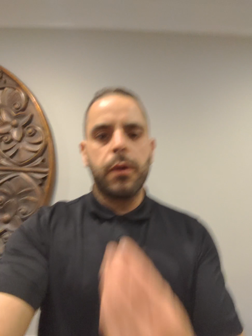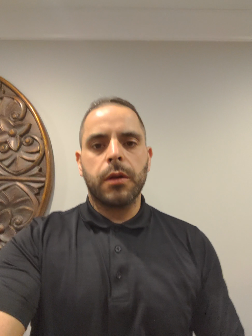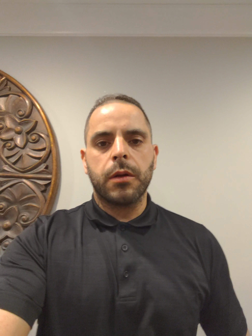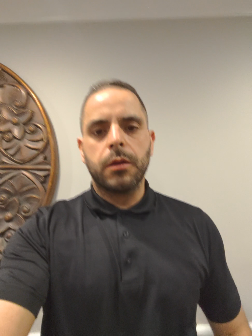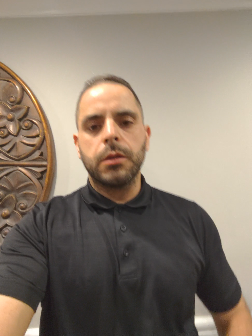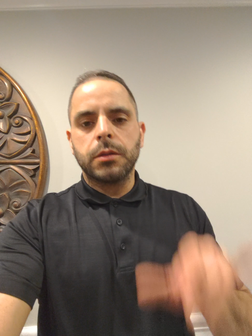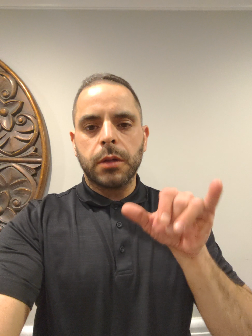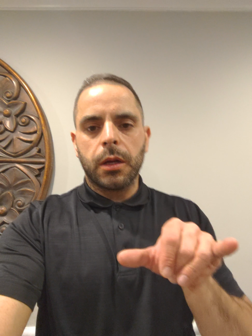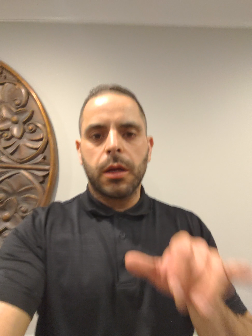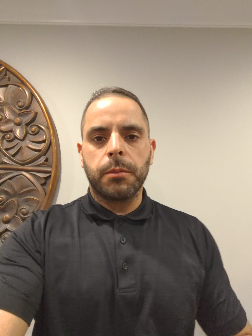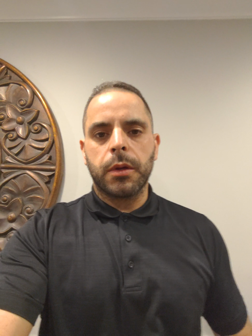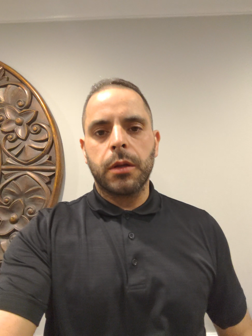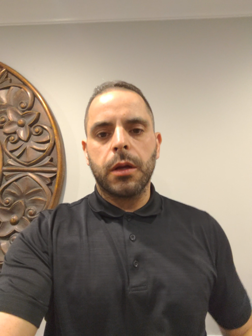same